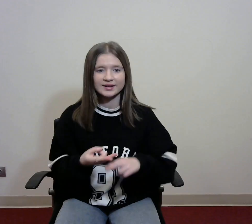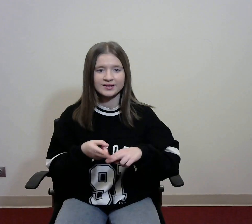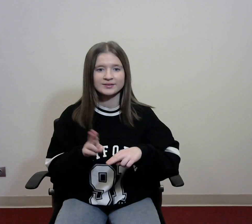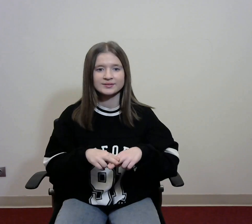bu